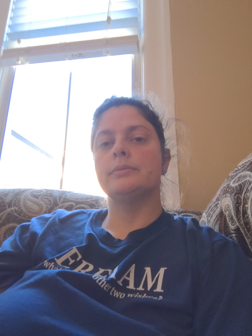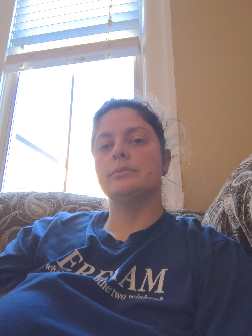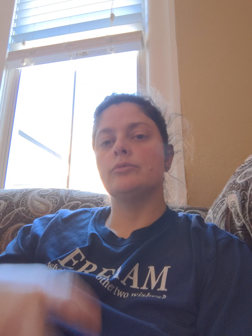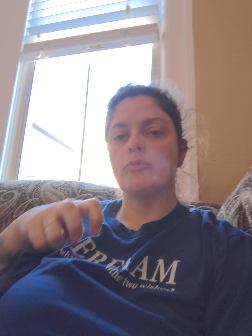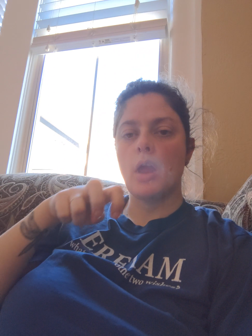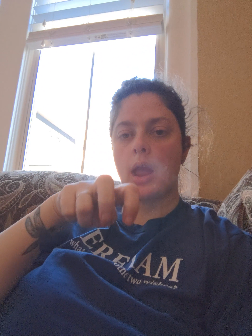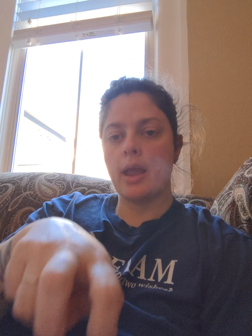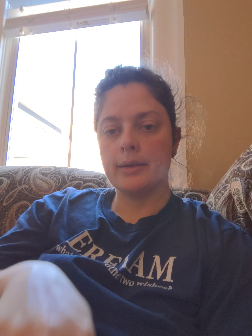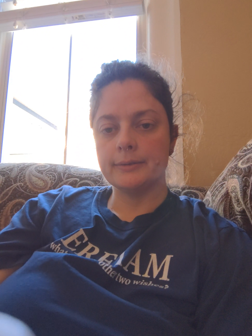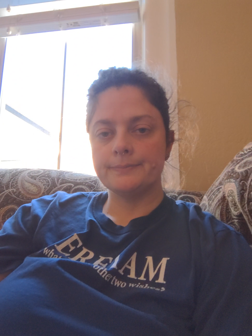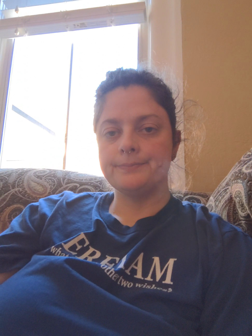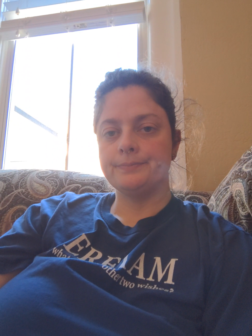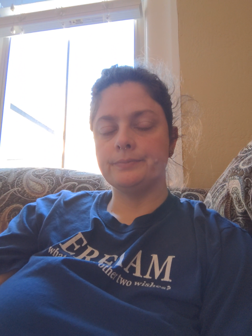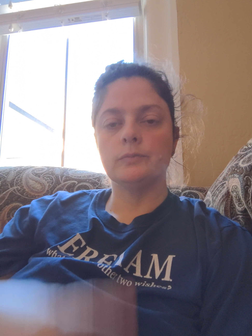ride